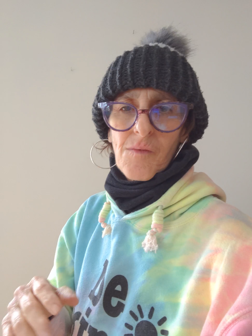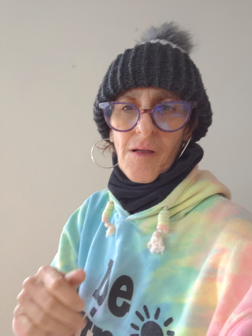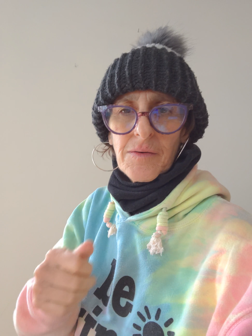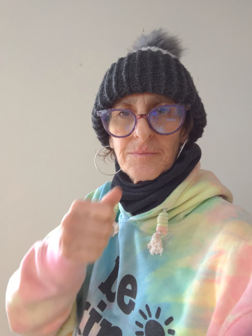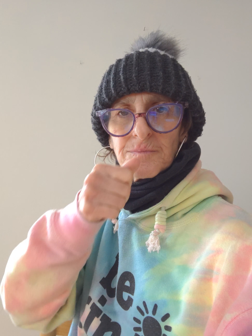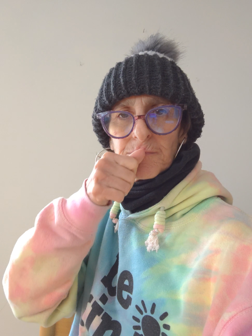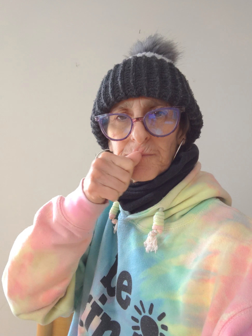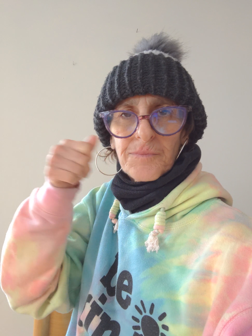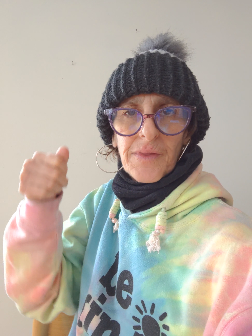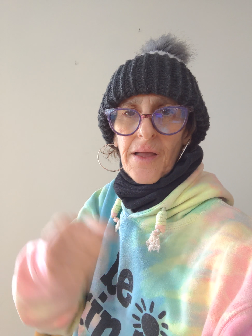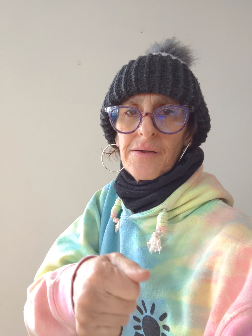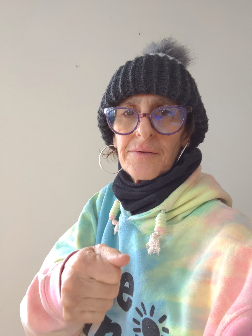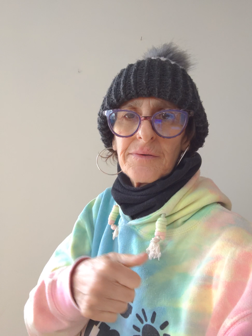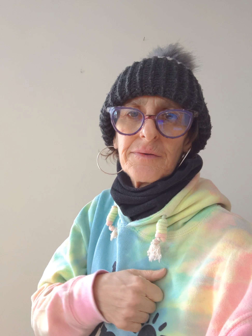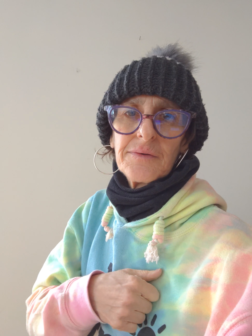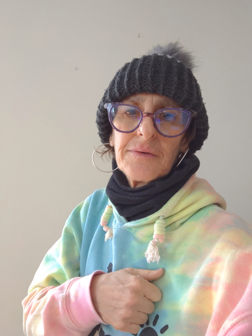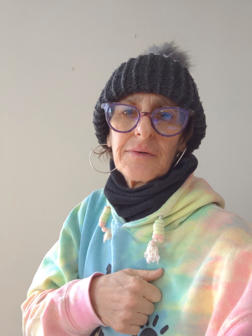hide